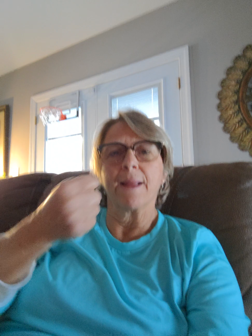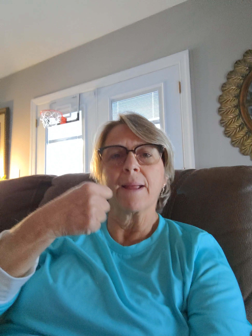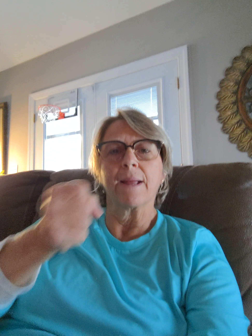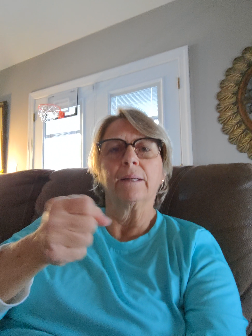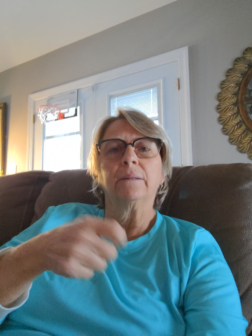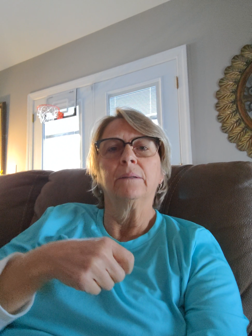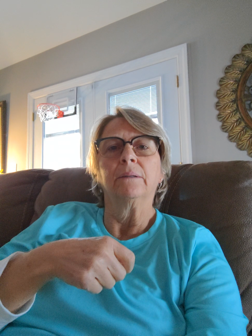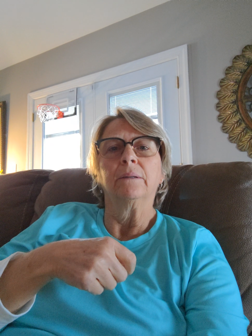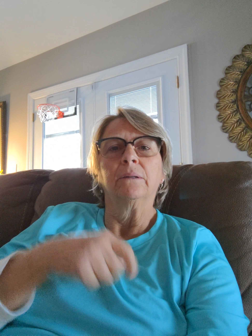make